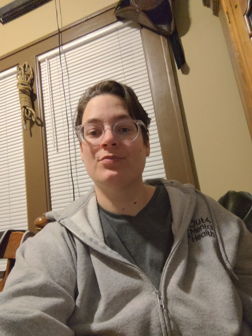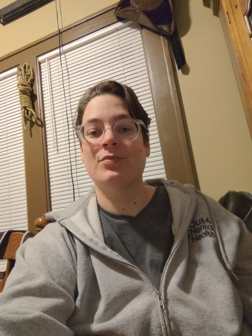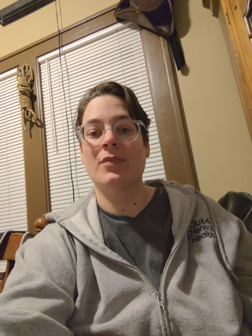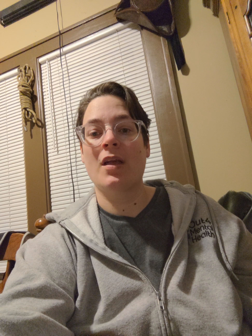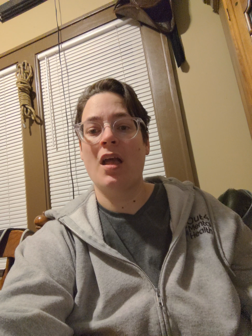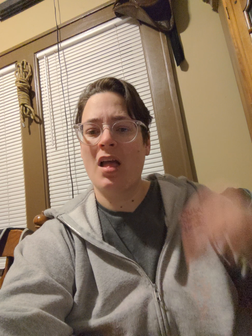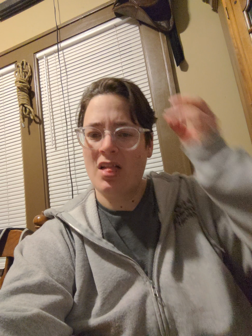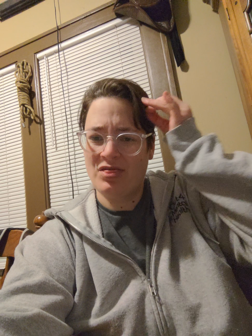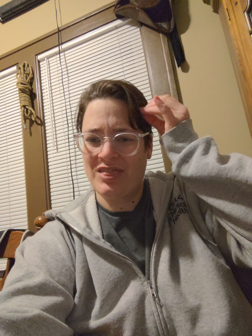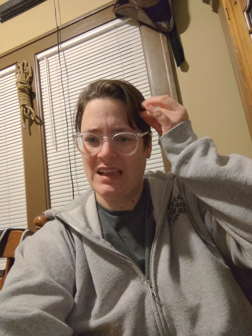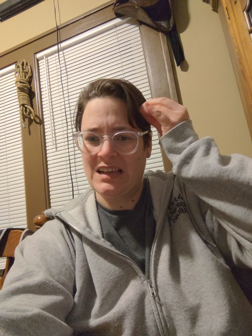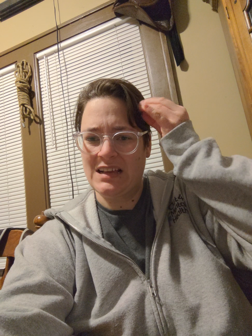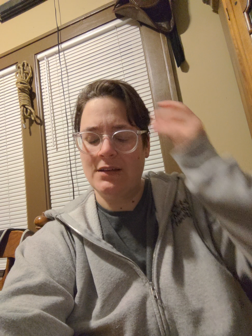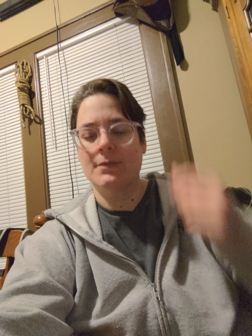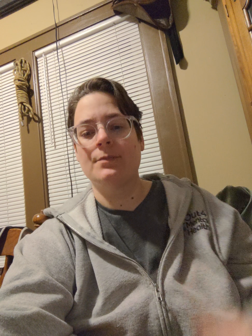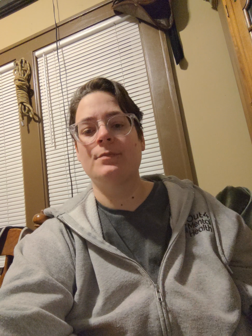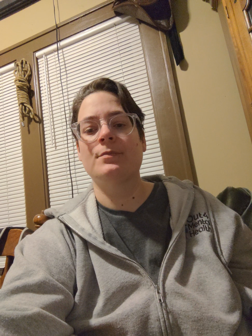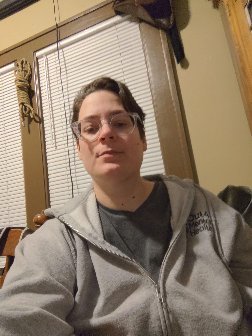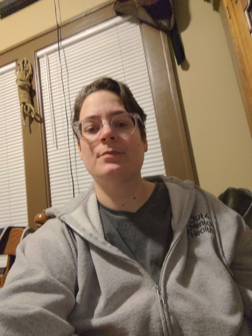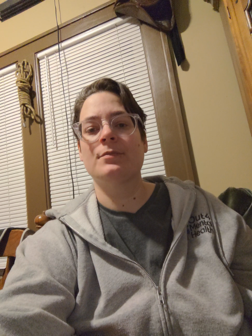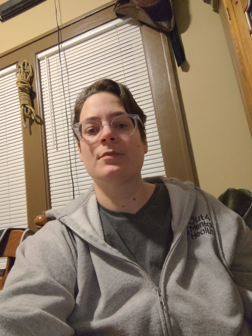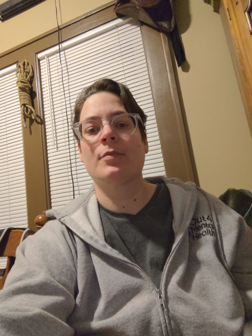think